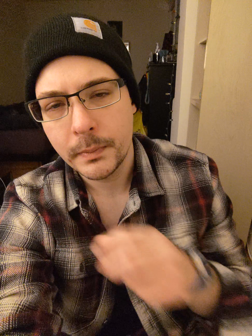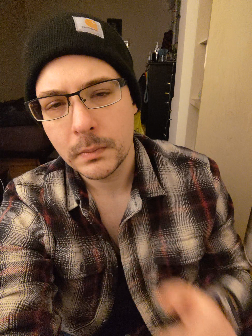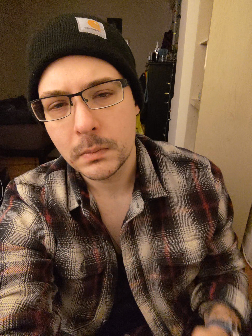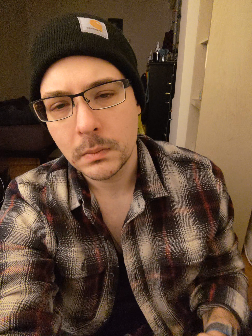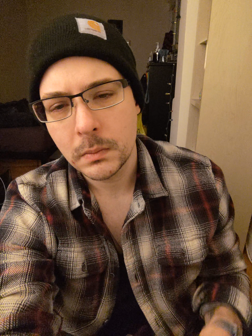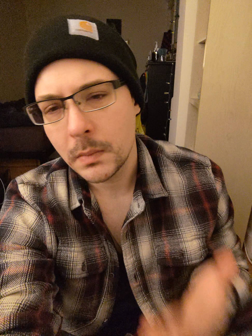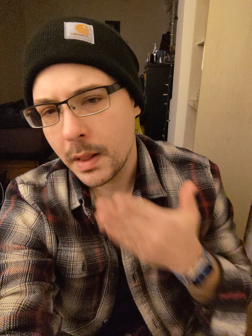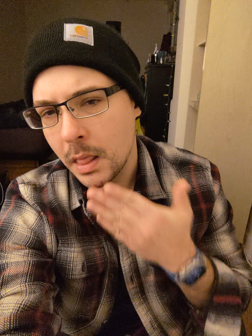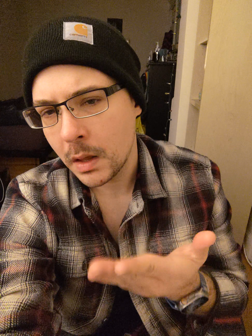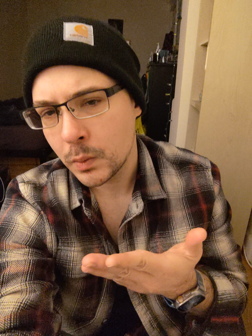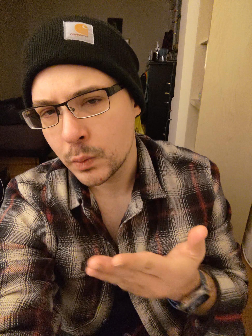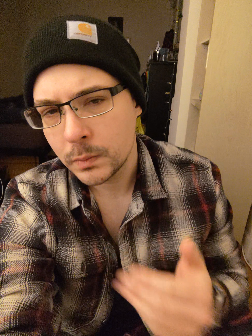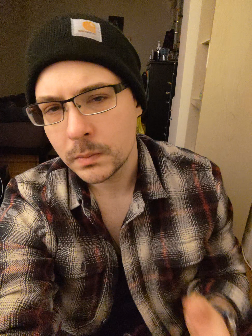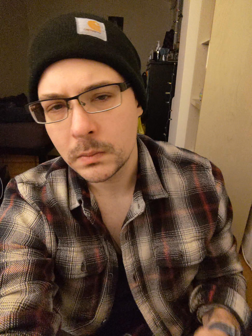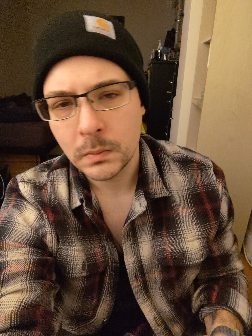thank you